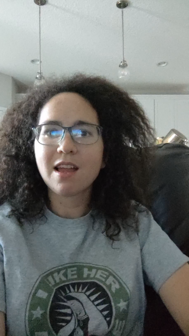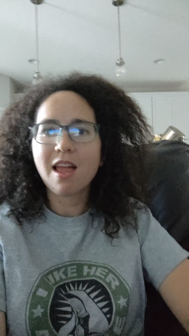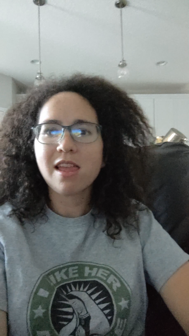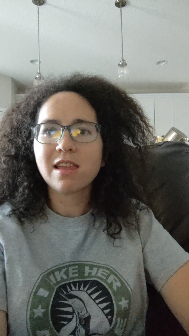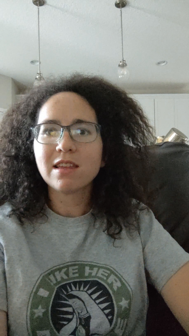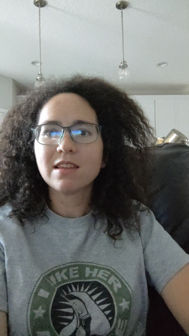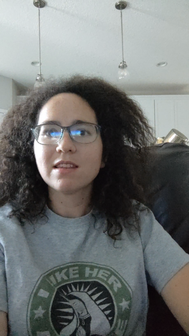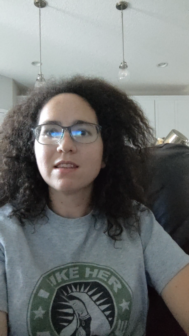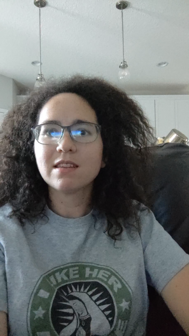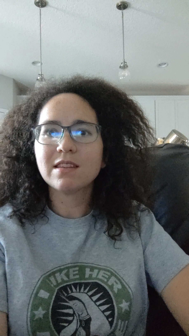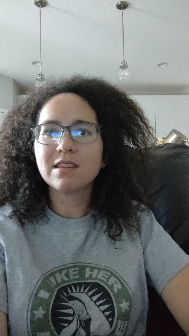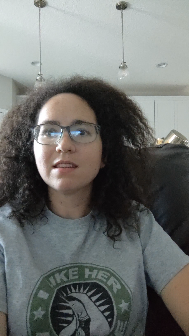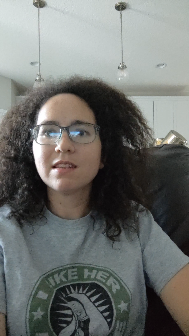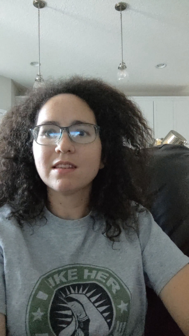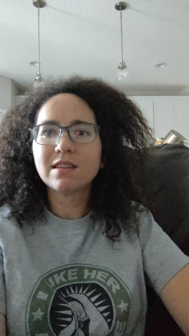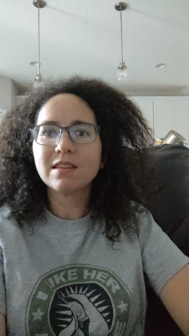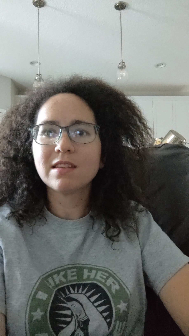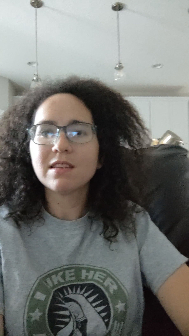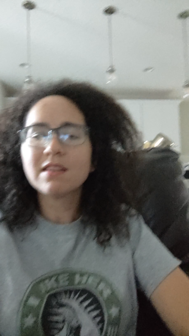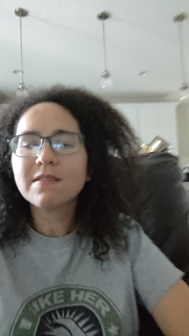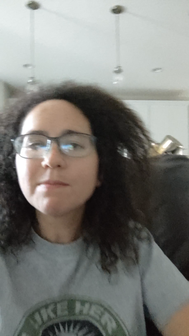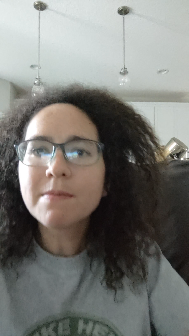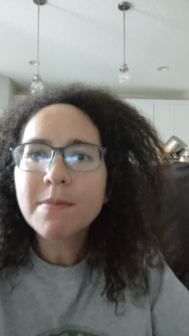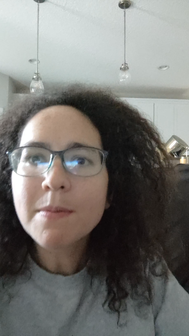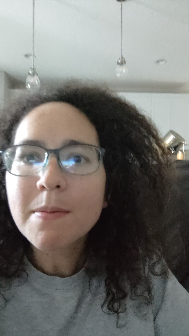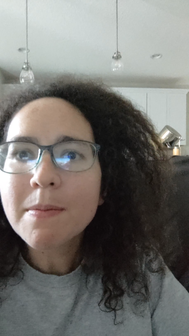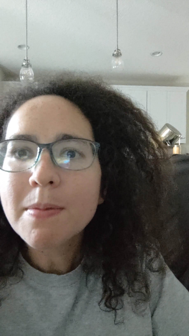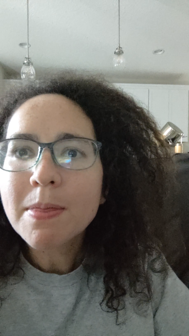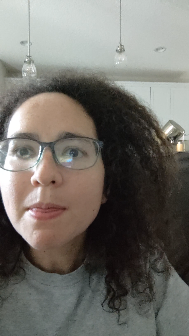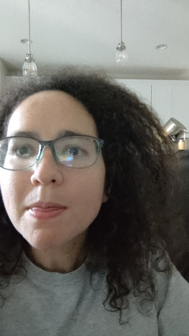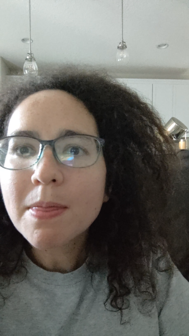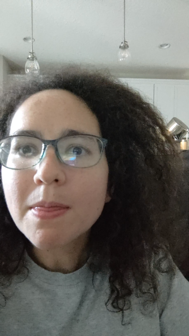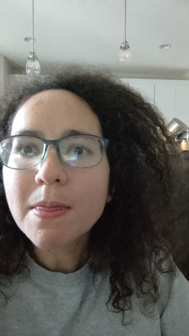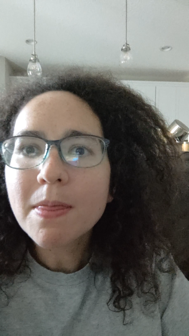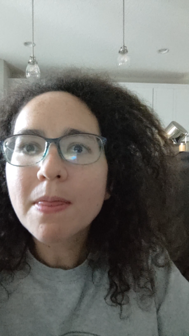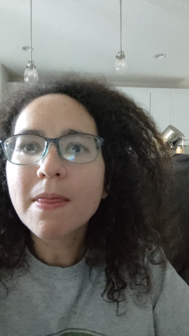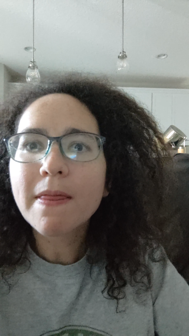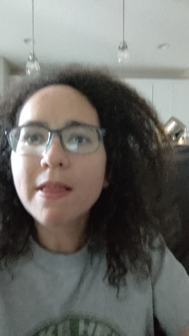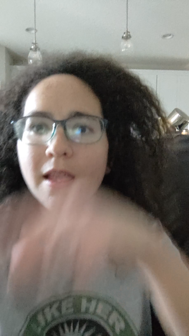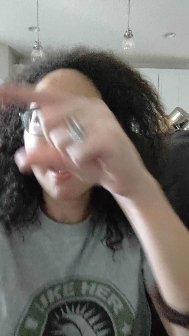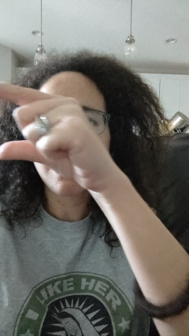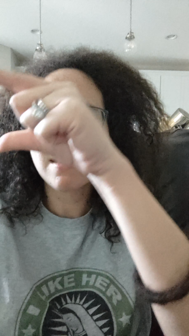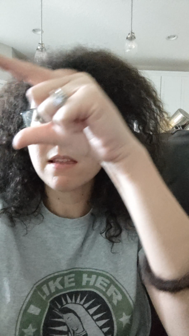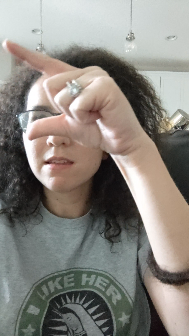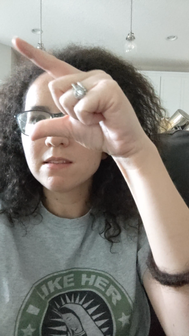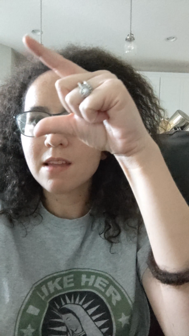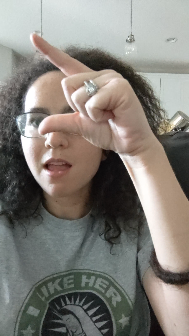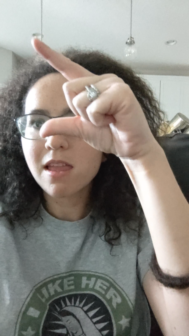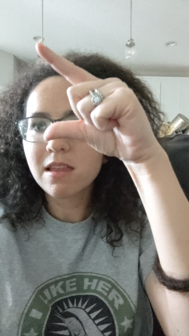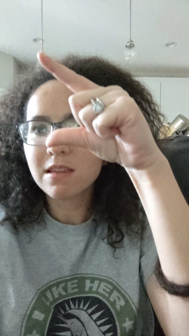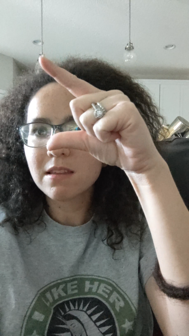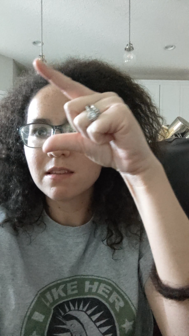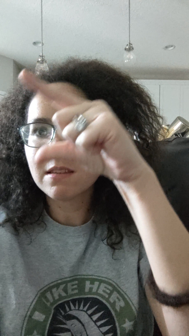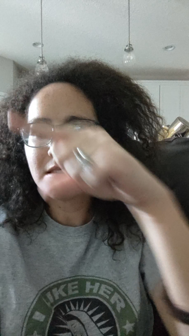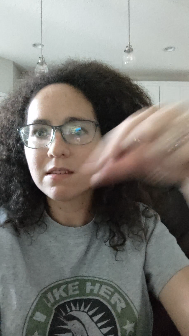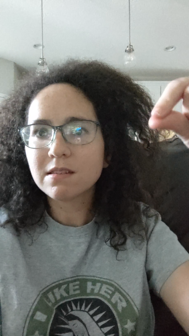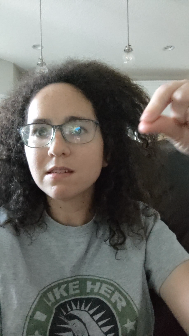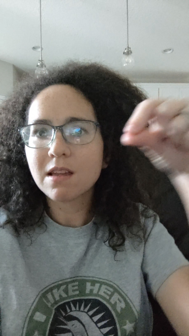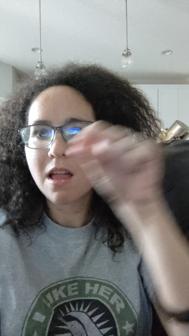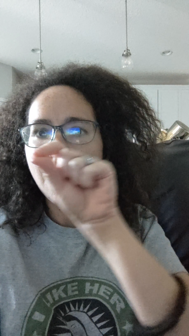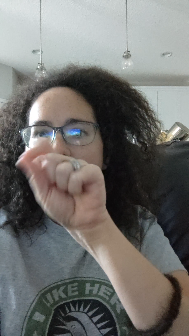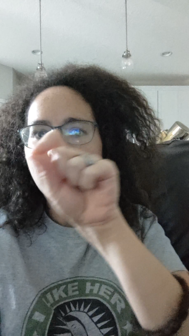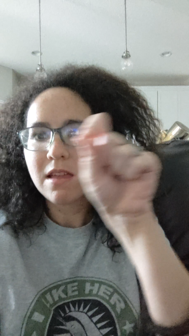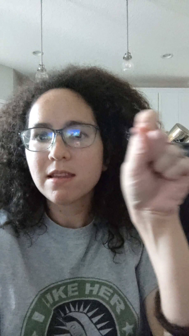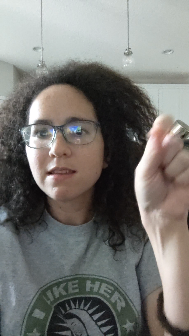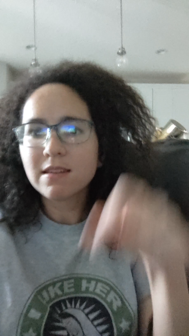peas